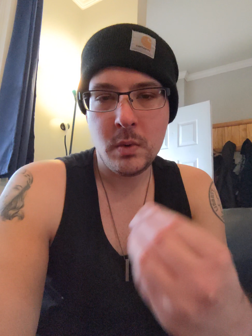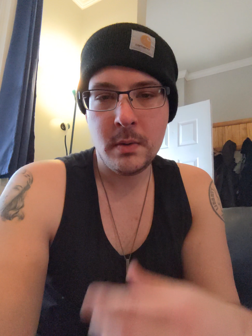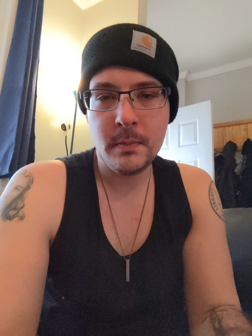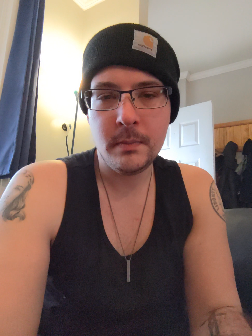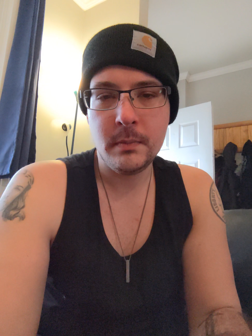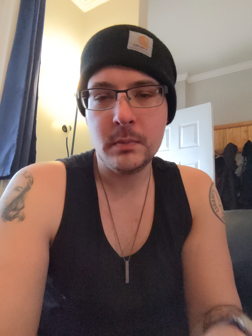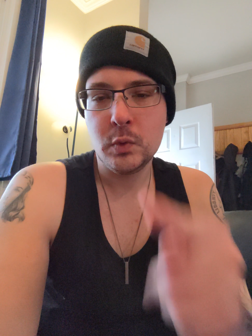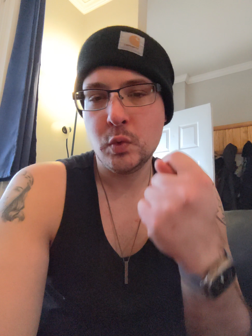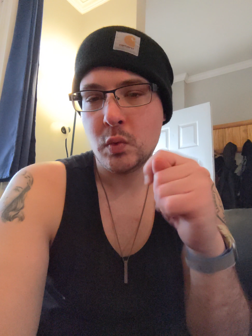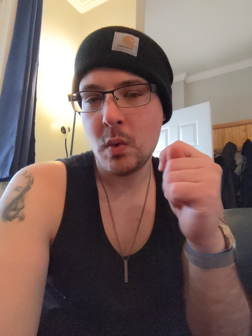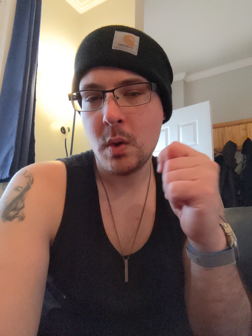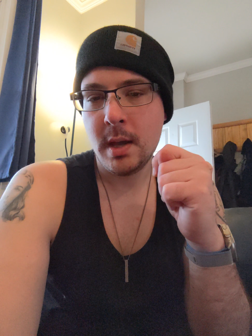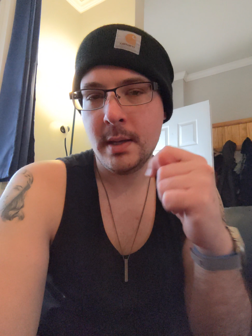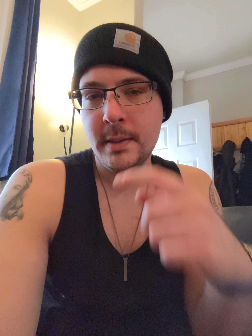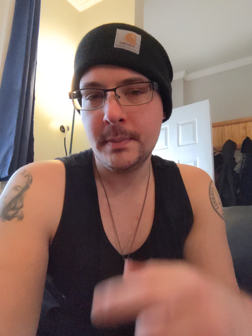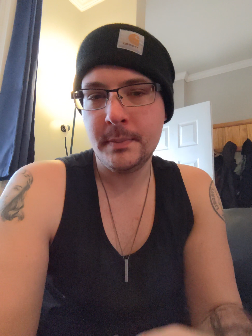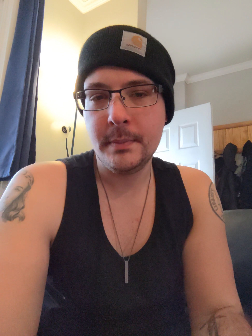toy